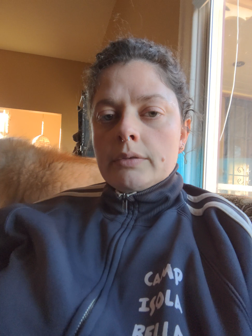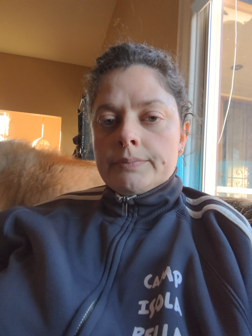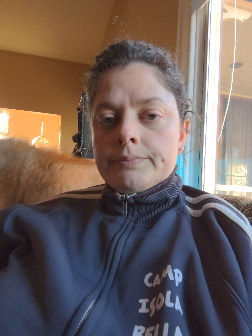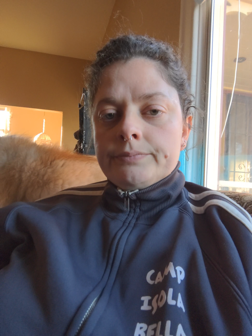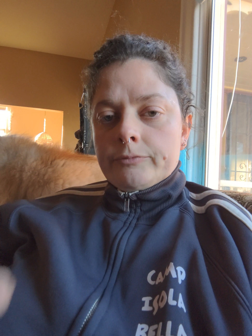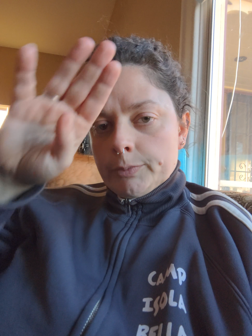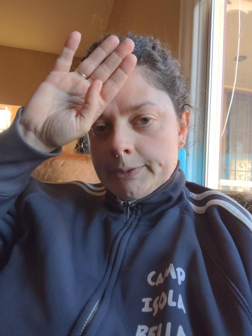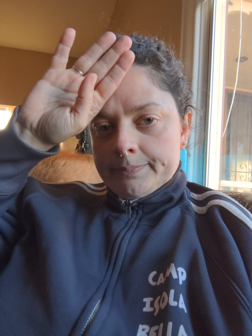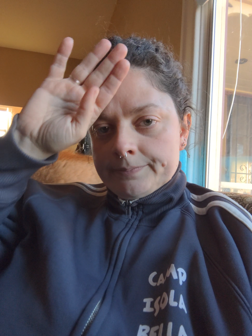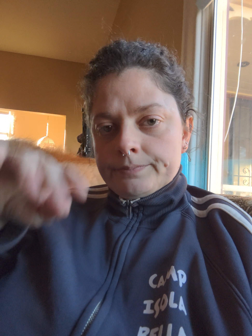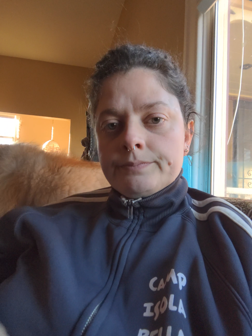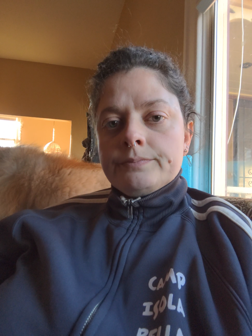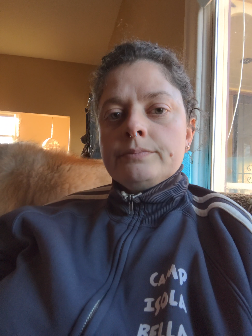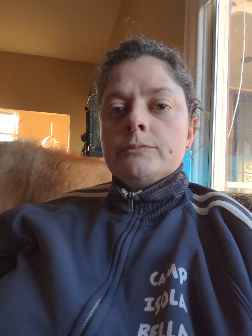fireman